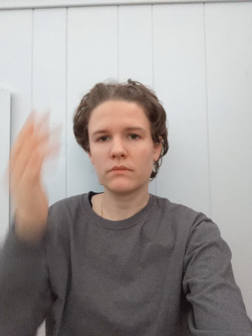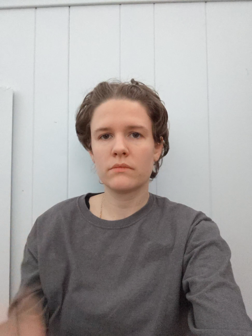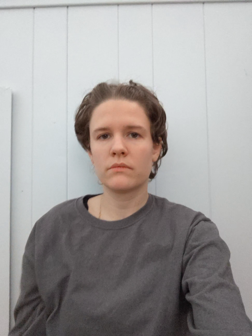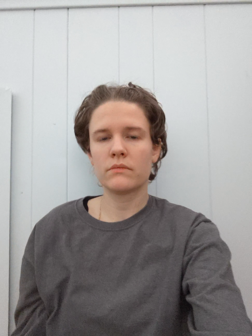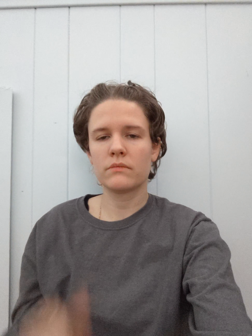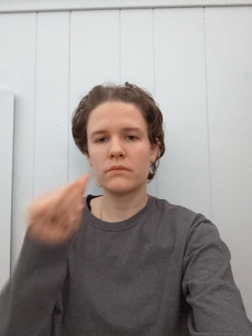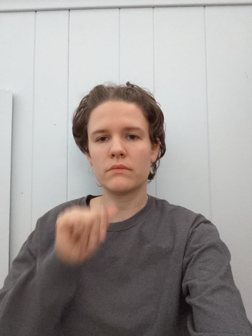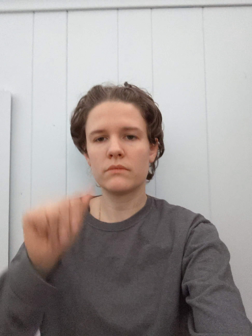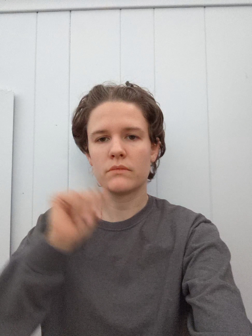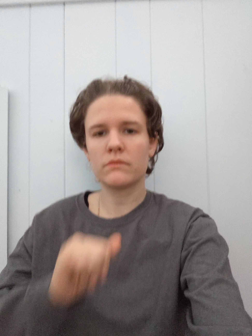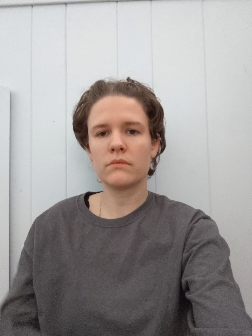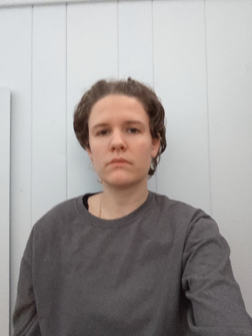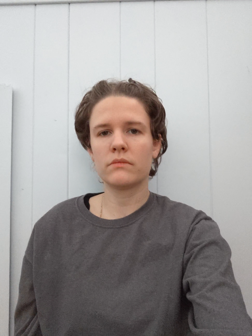aunt